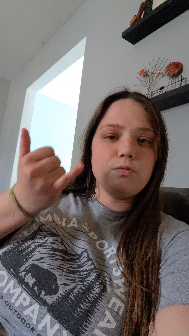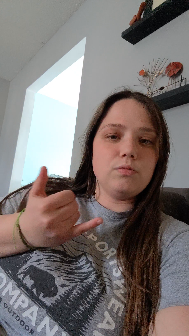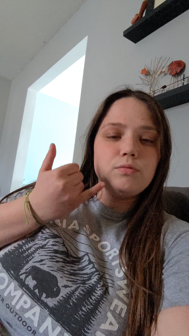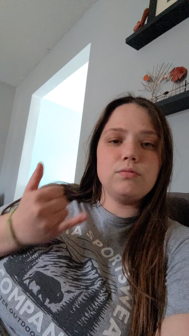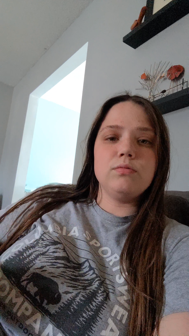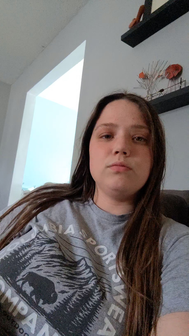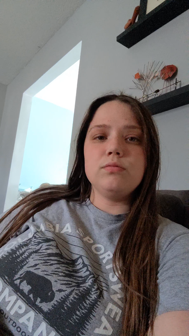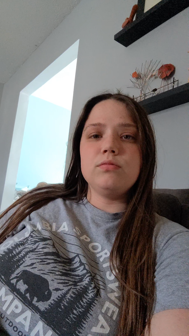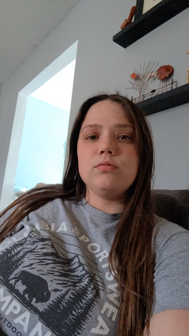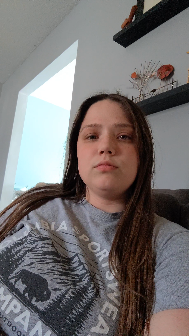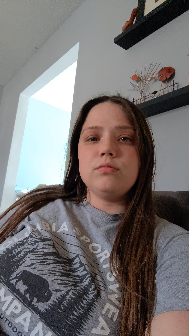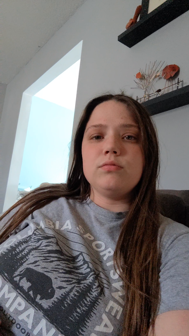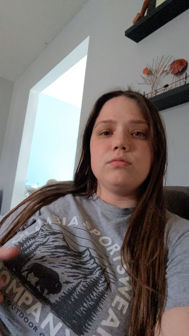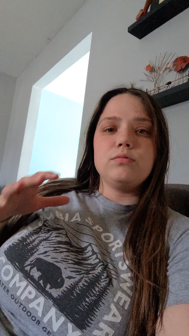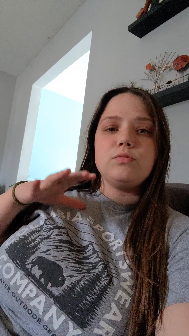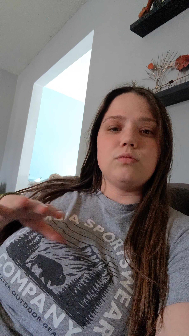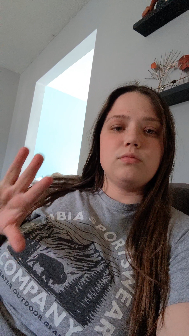dress